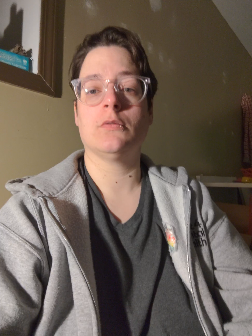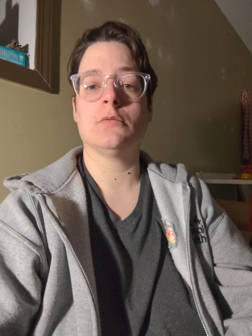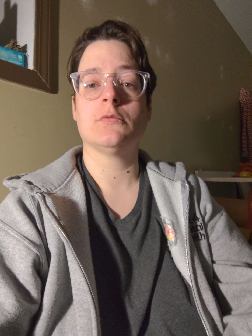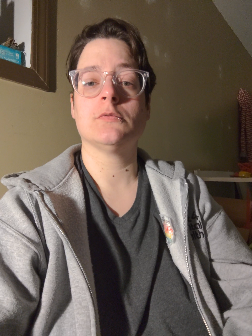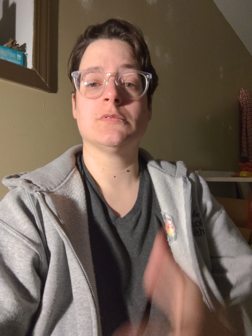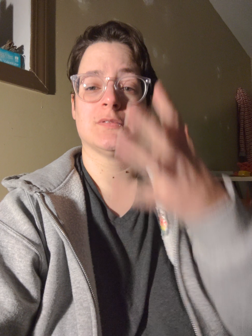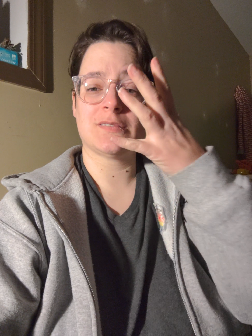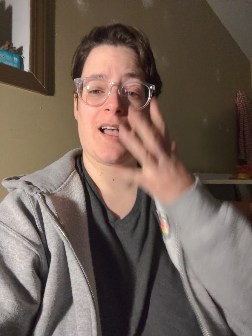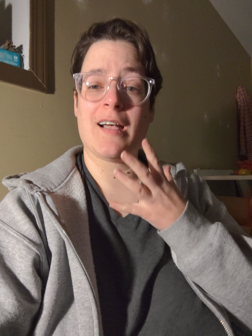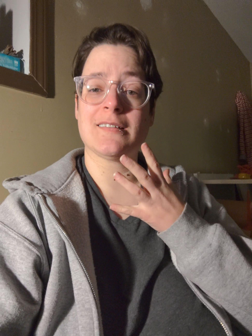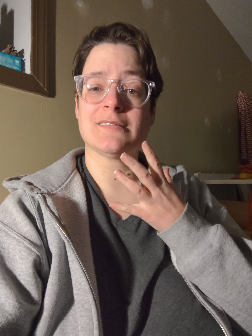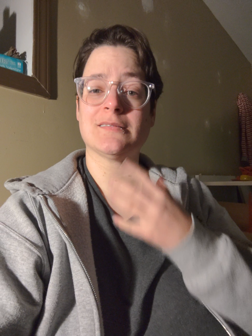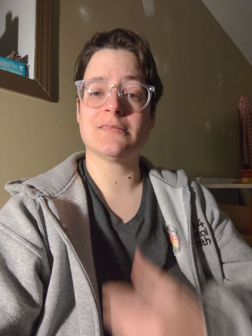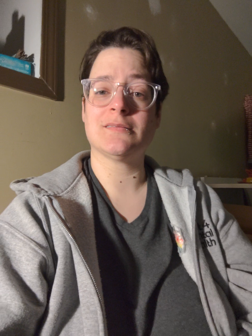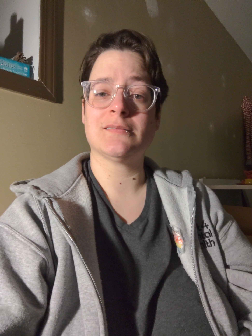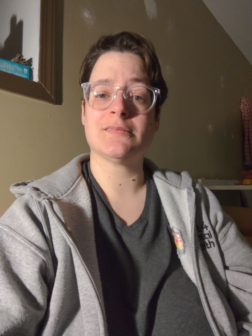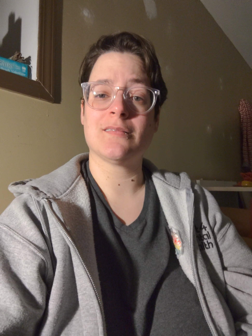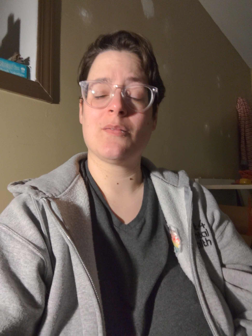sad